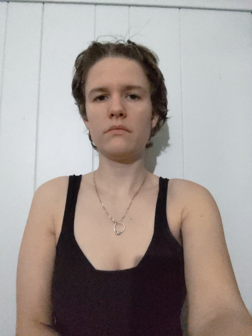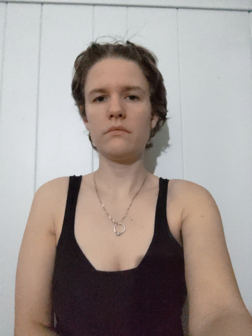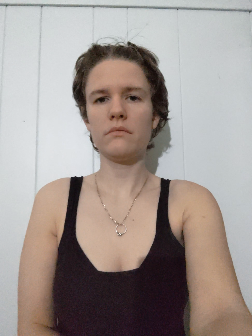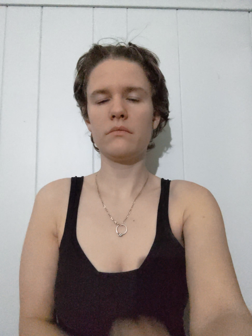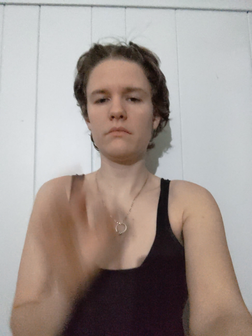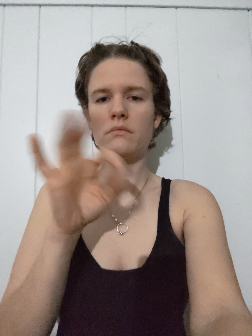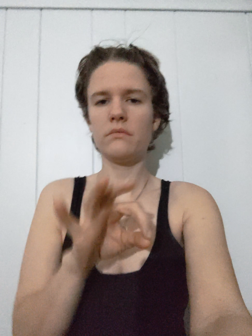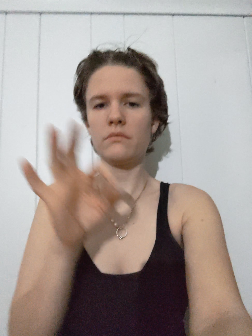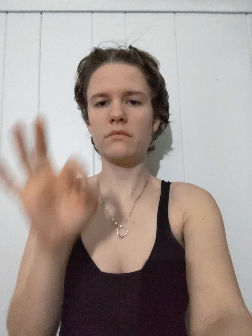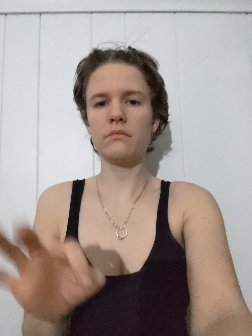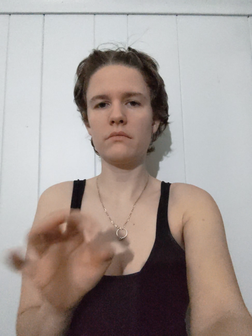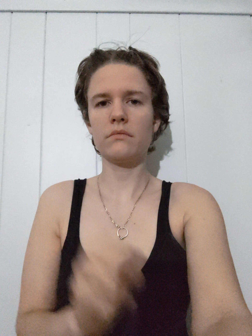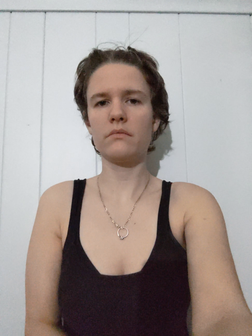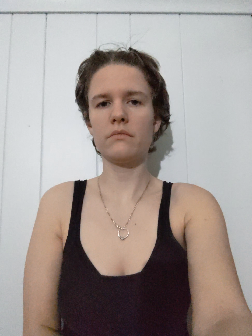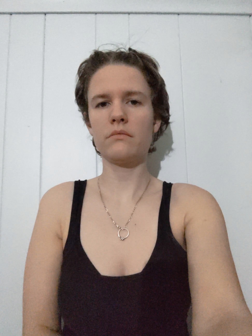french fries